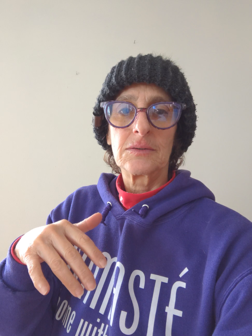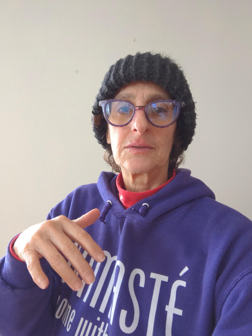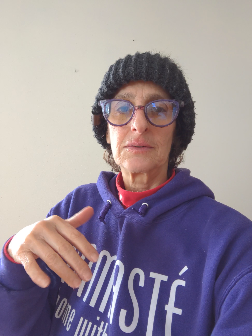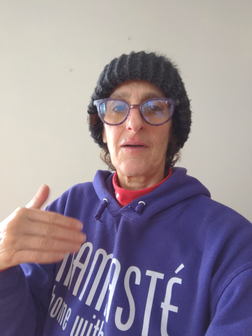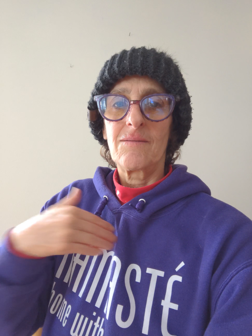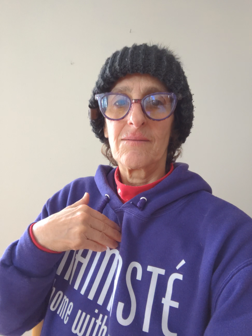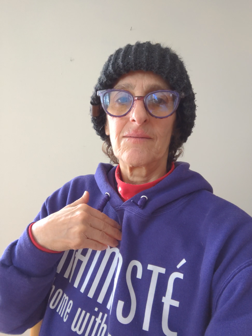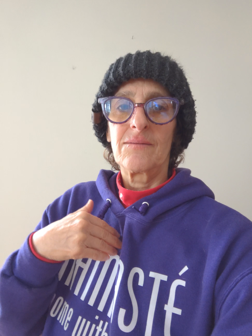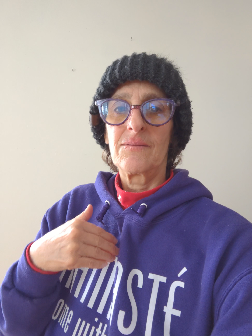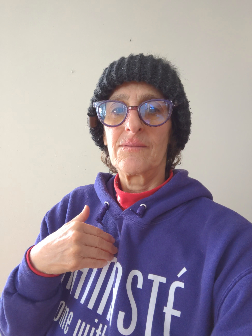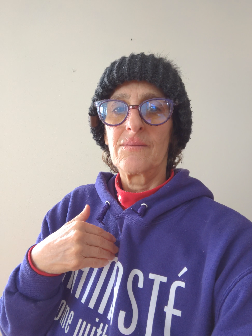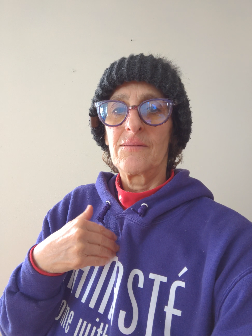have